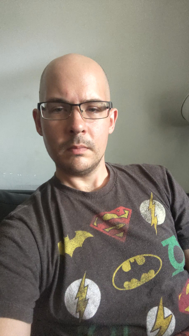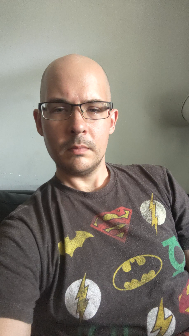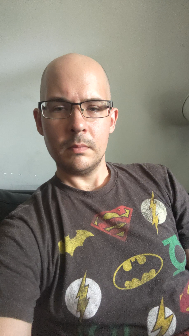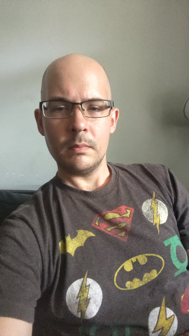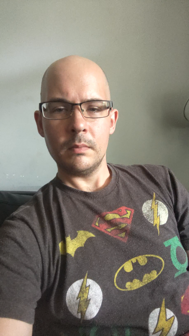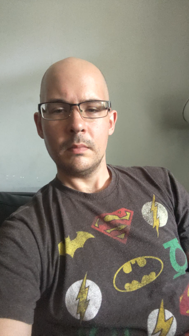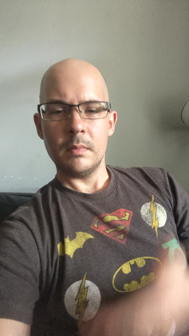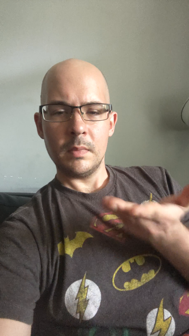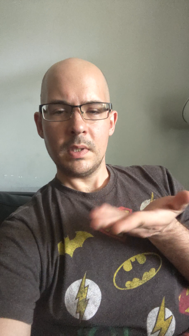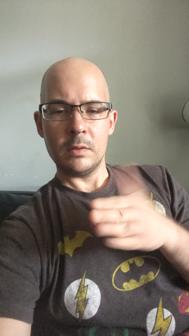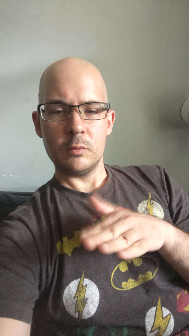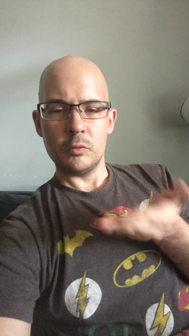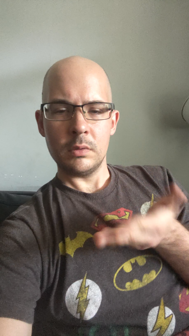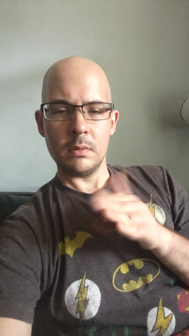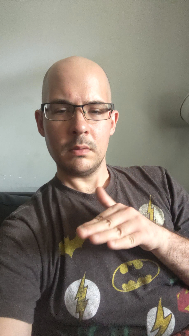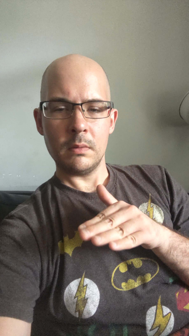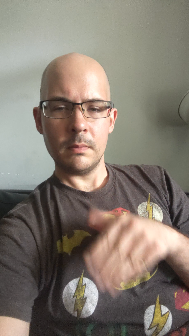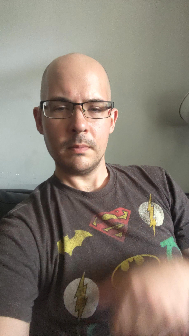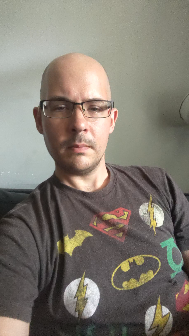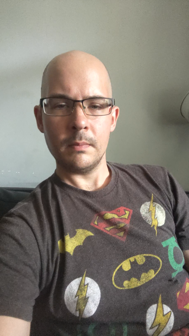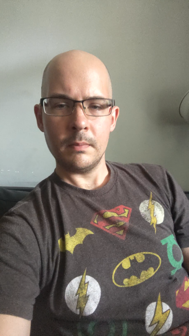kitchen